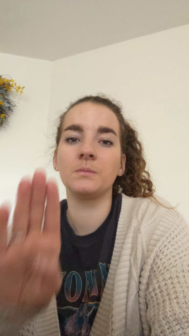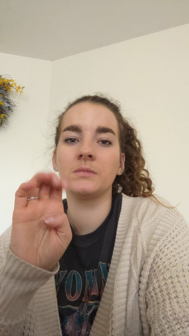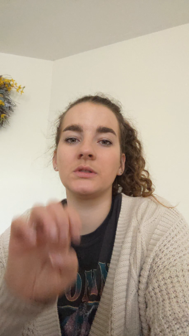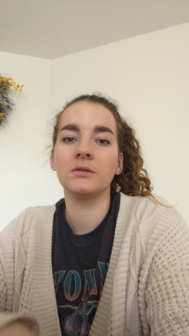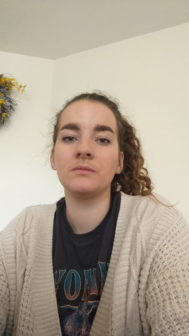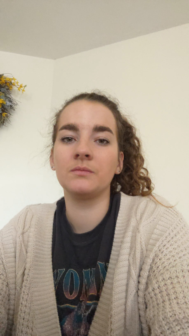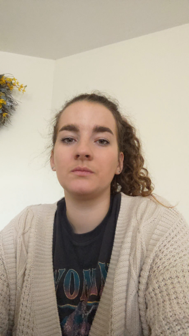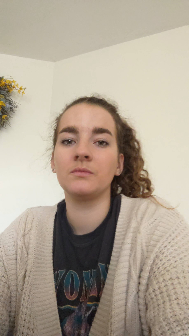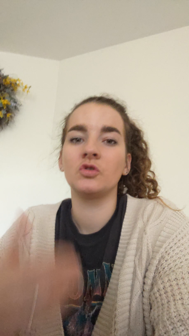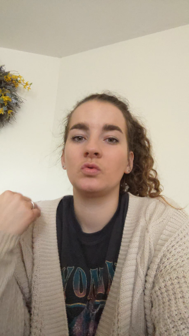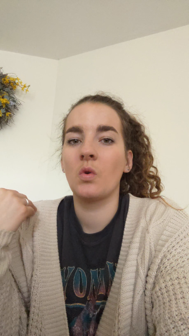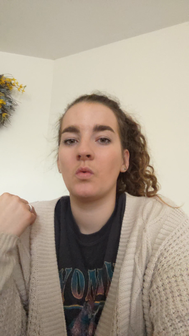shoulder